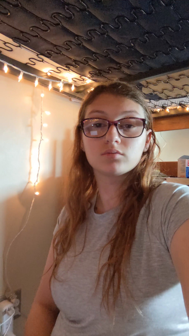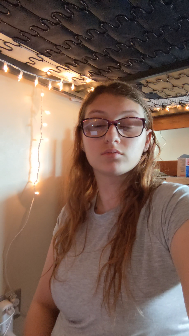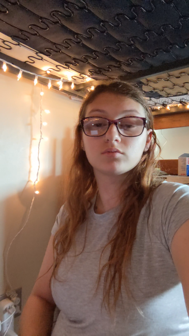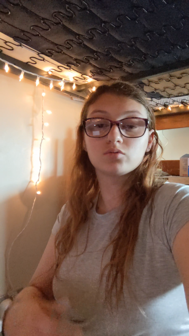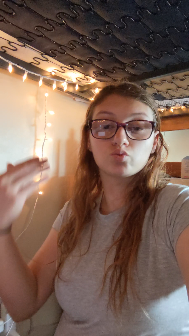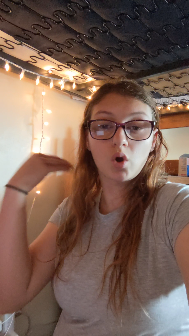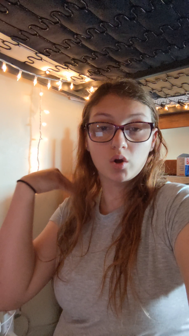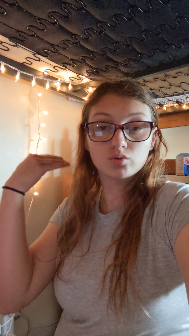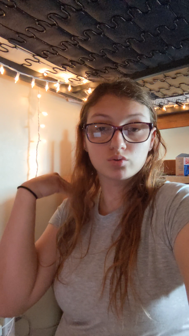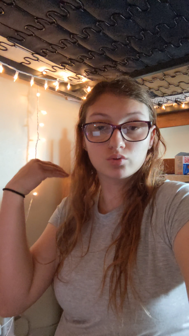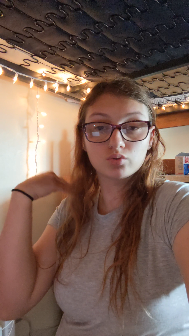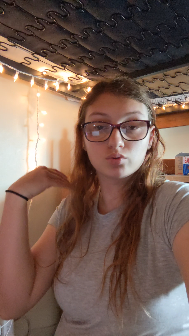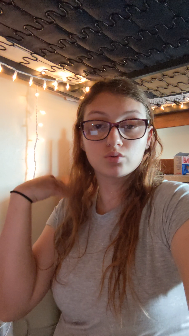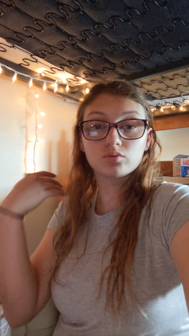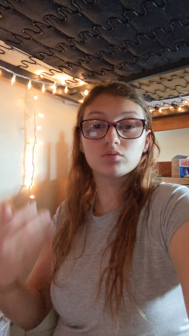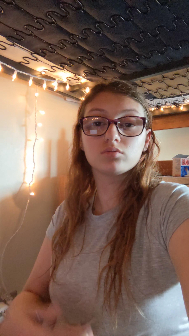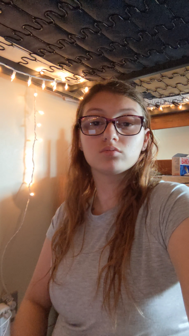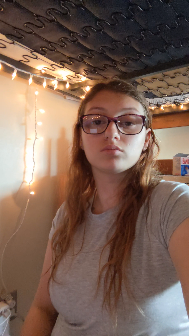shoulder